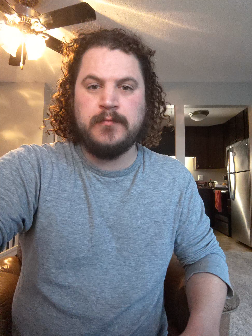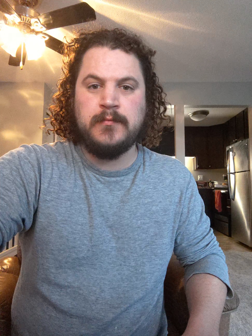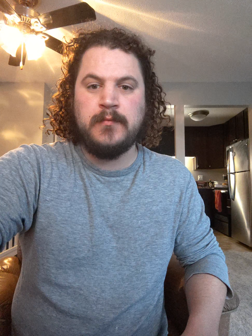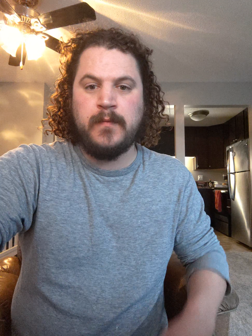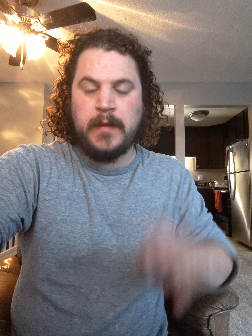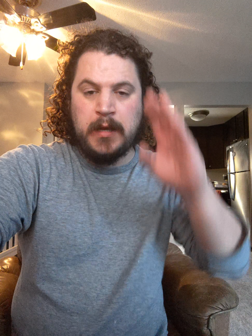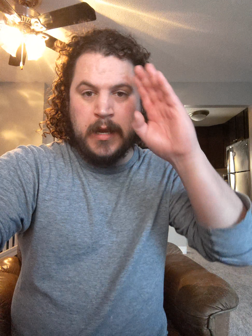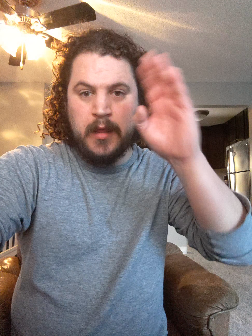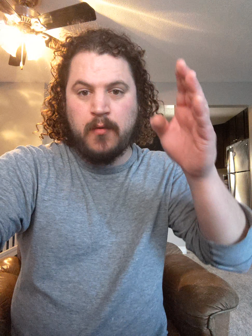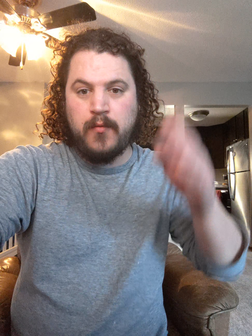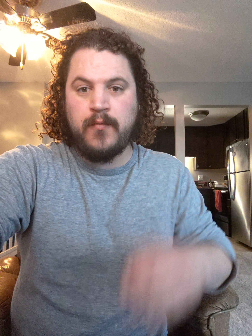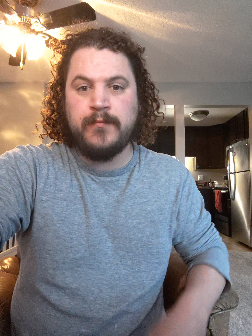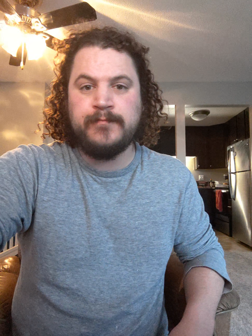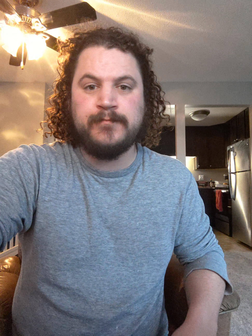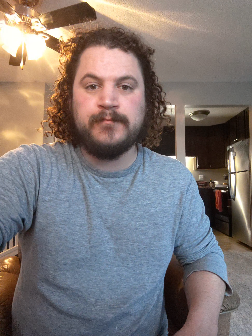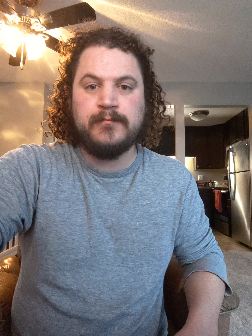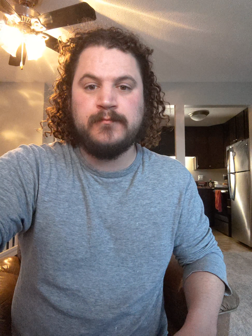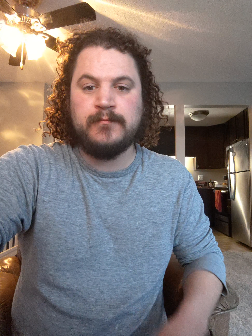hello